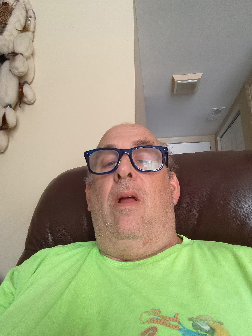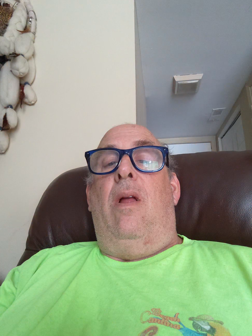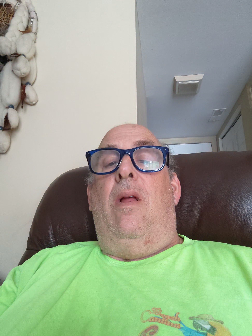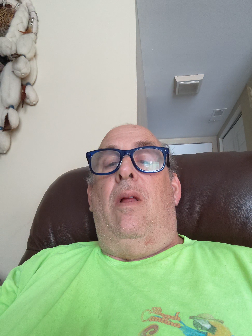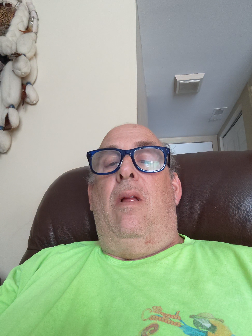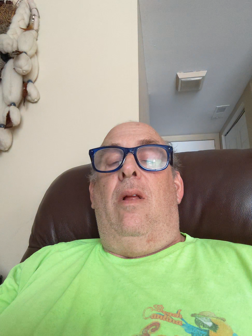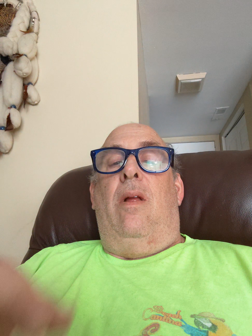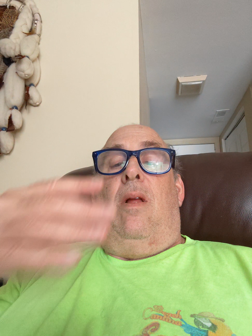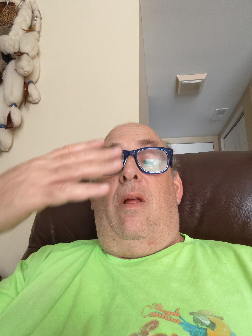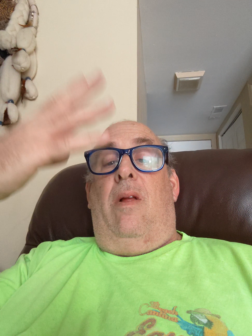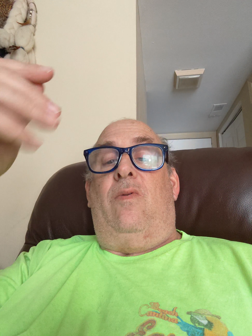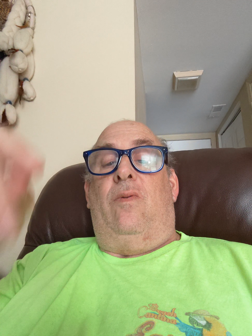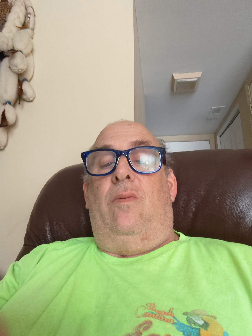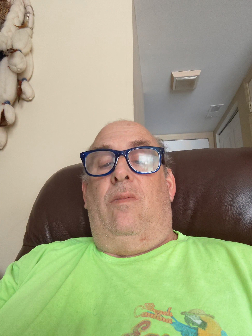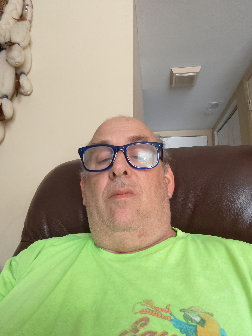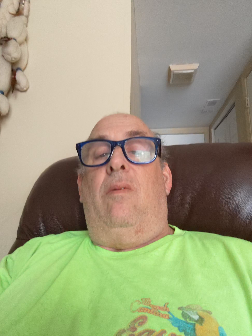outside